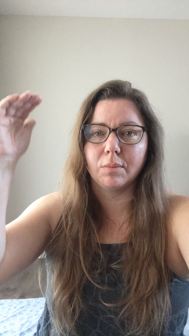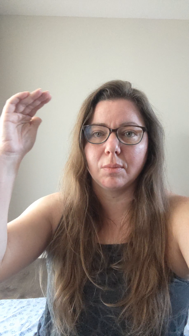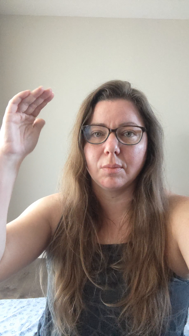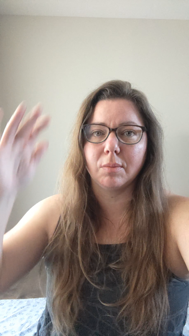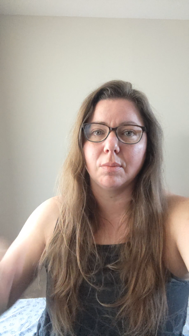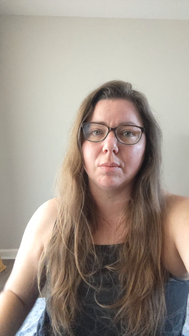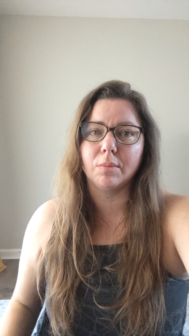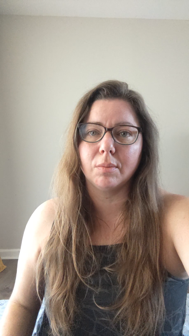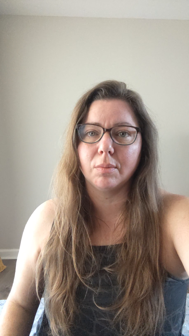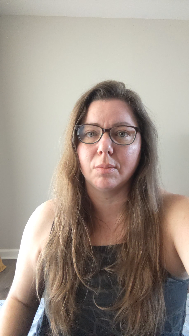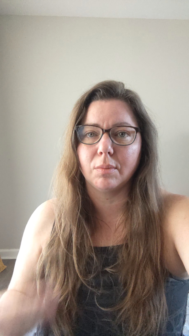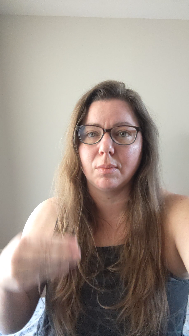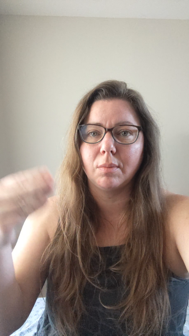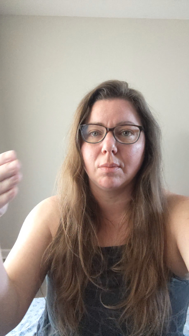buy